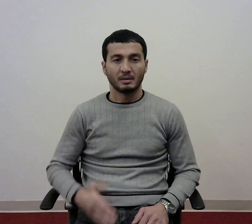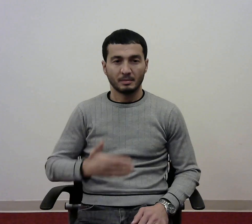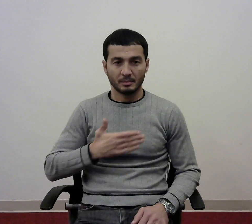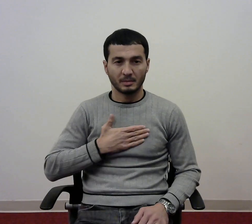mən